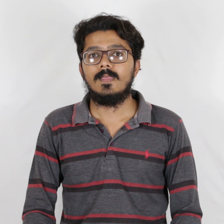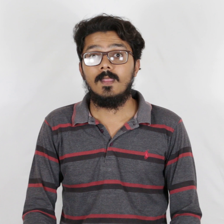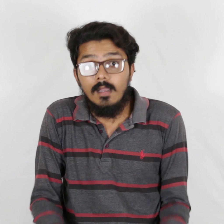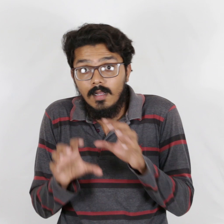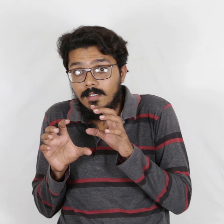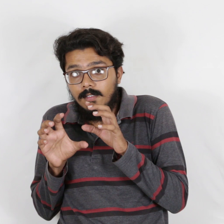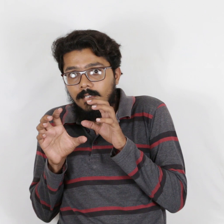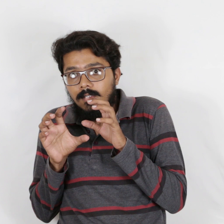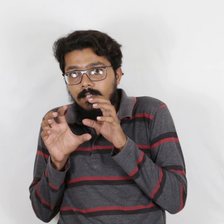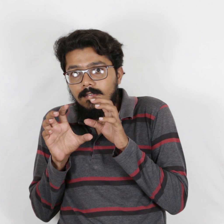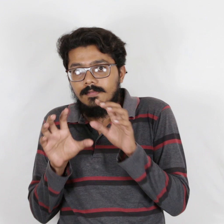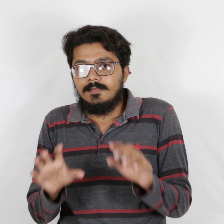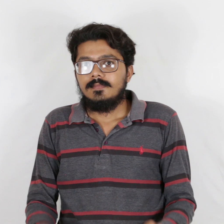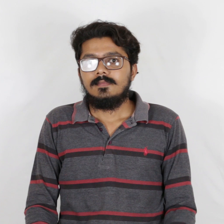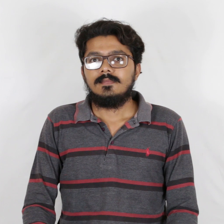scared